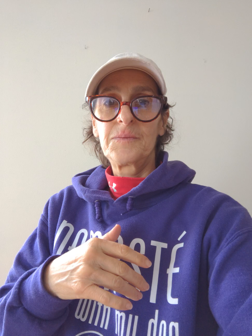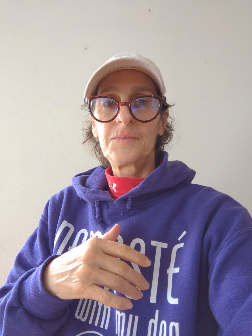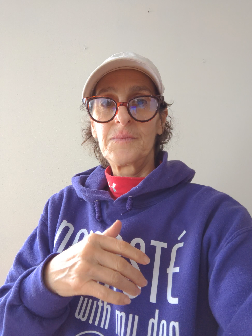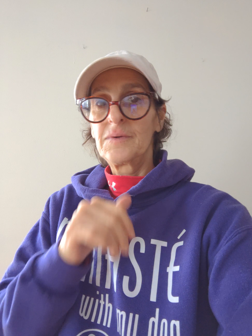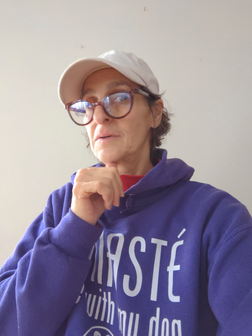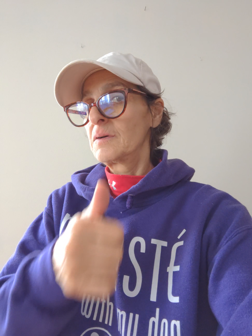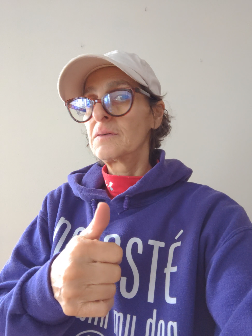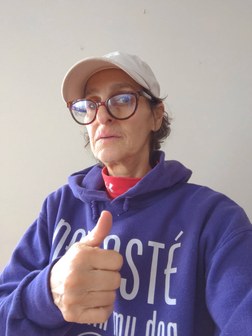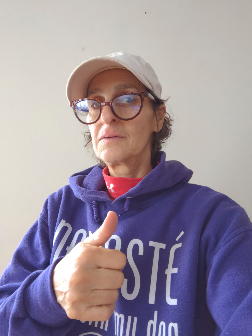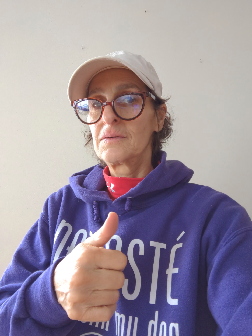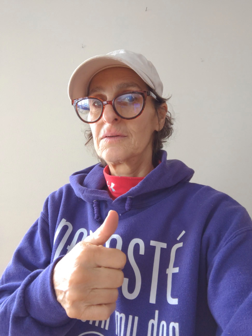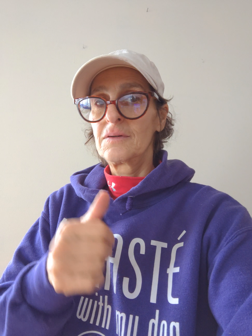not